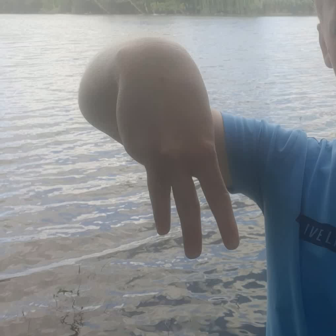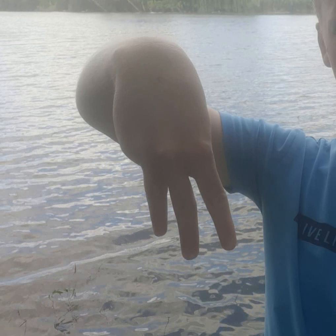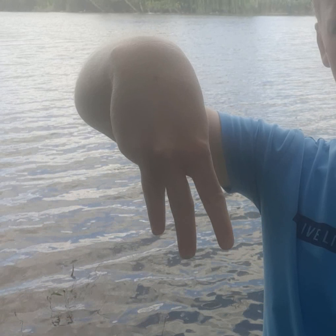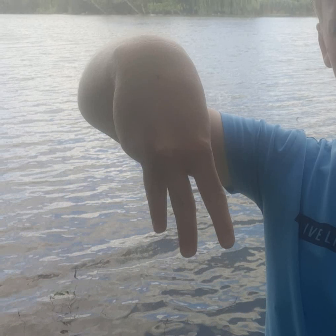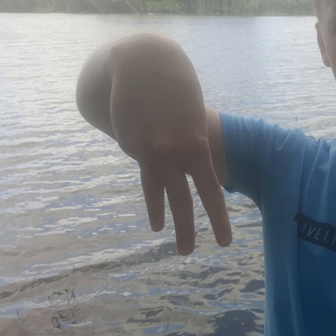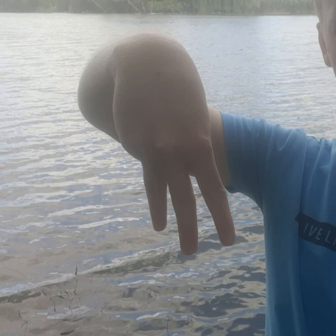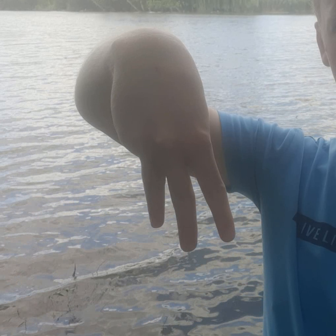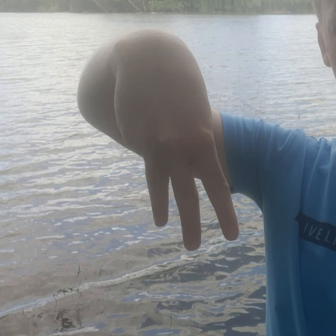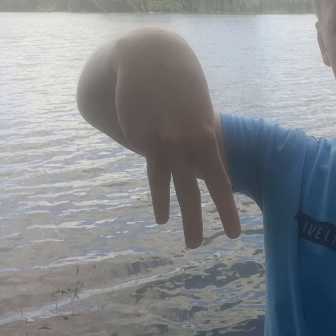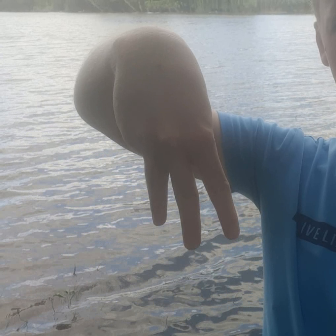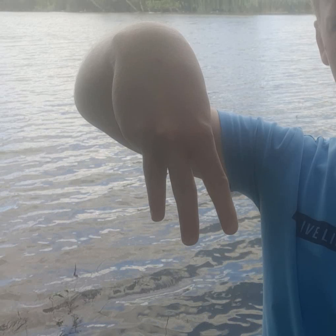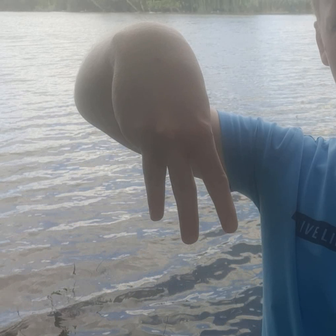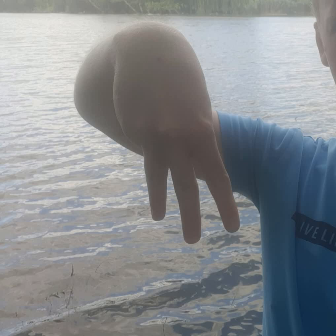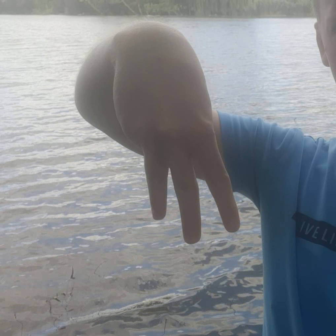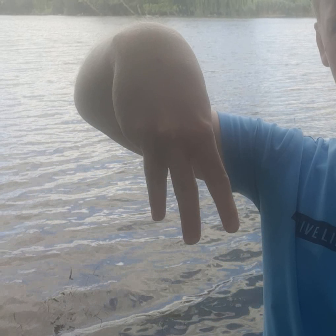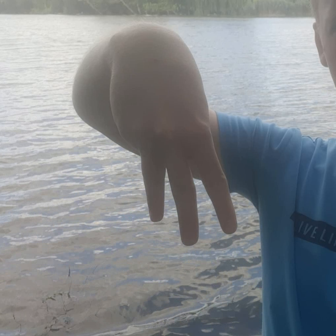М